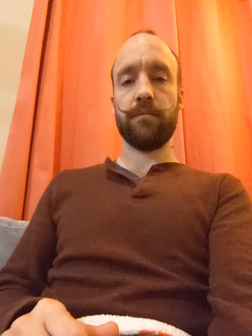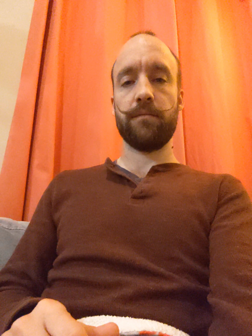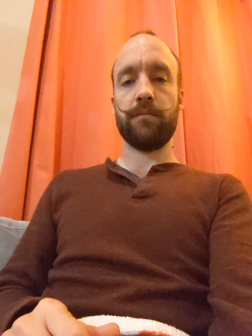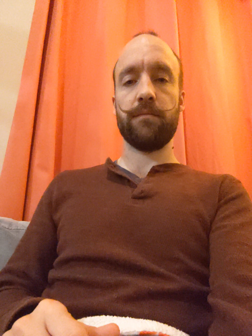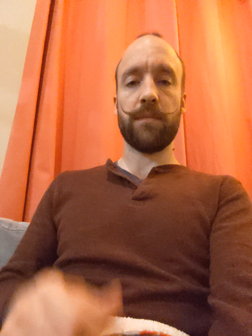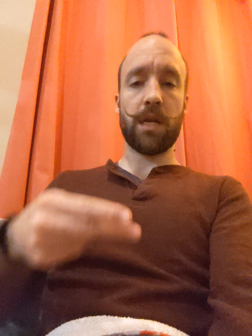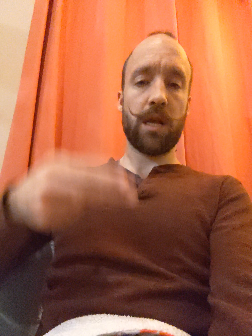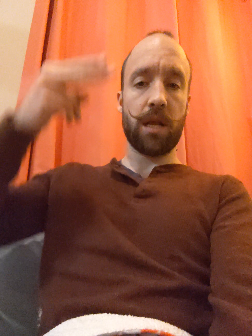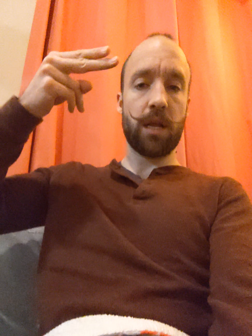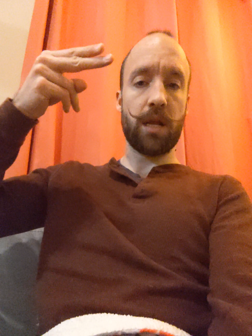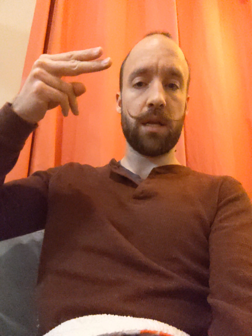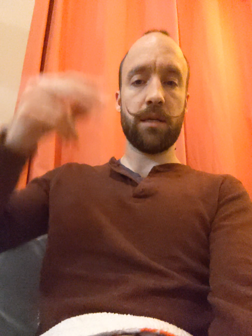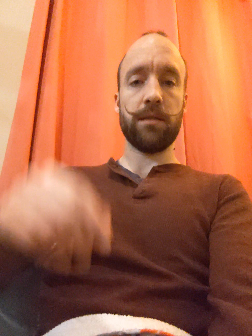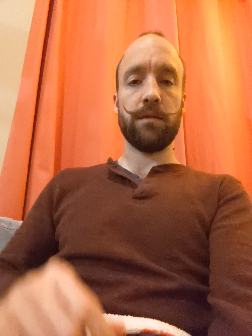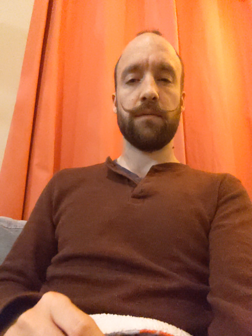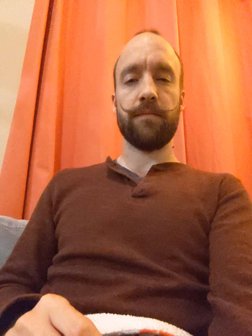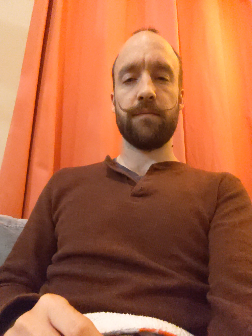high